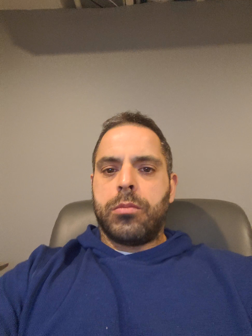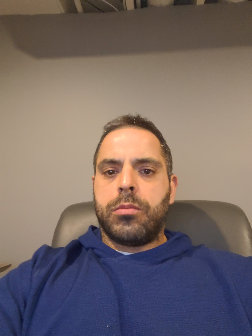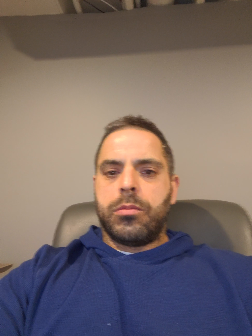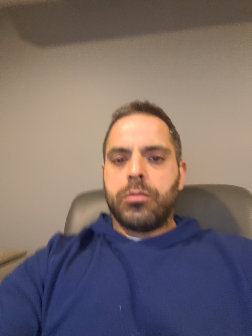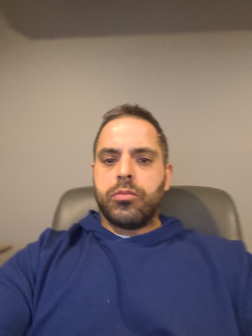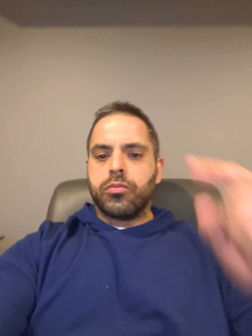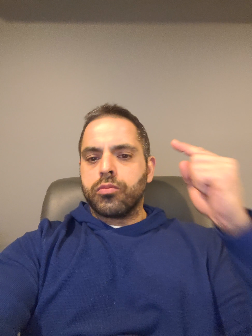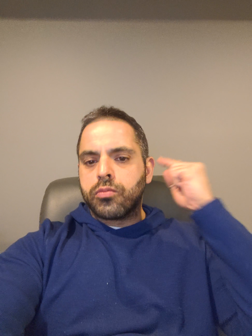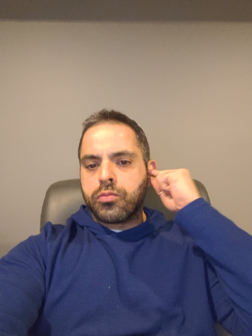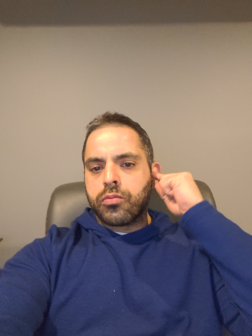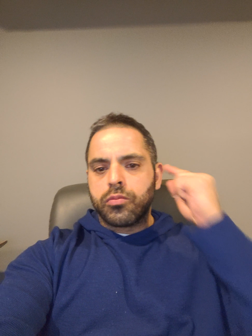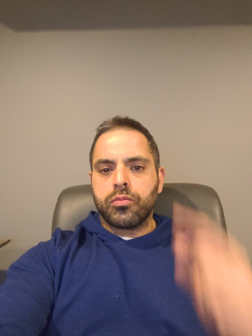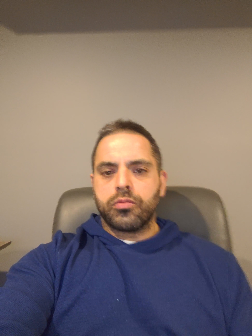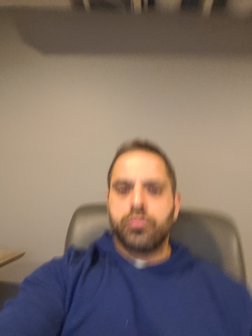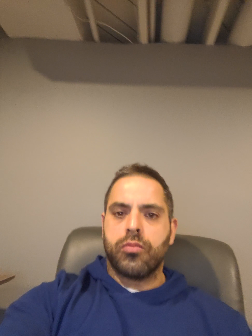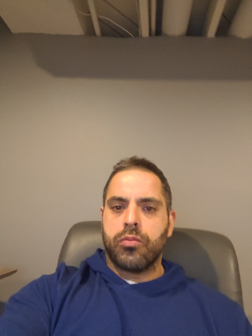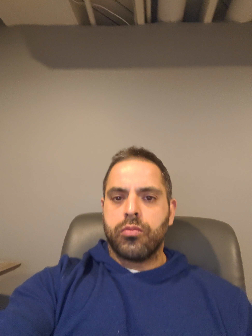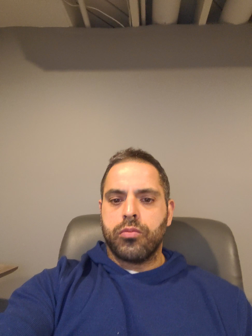hear